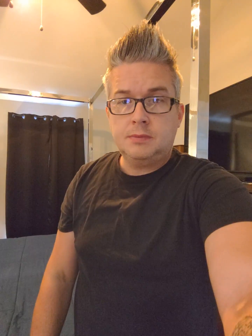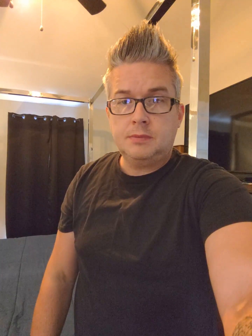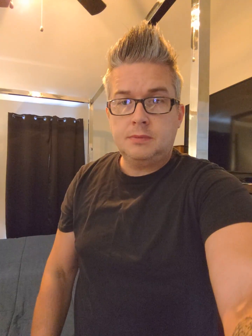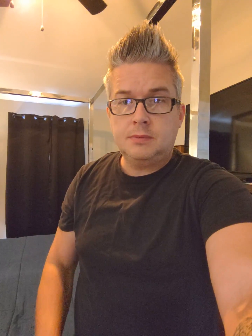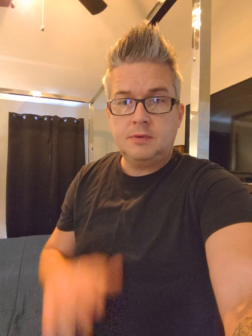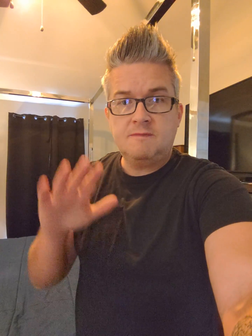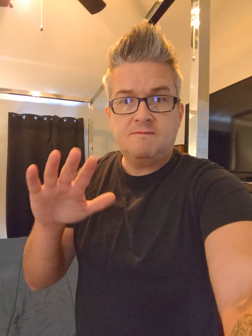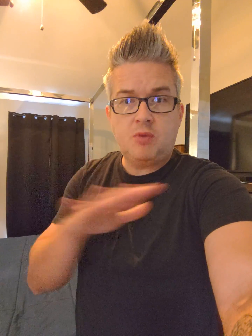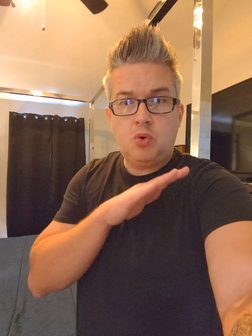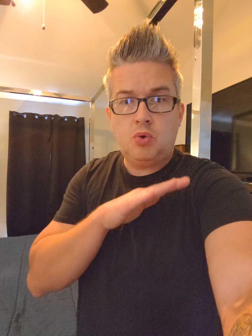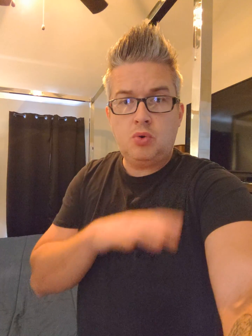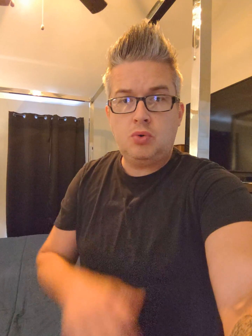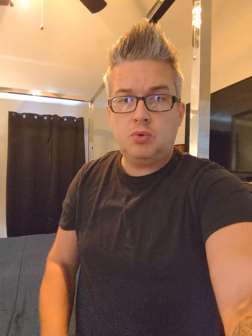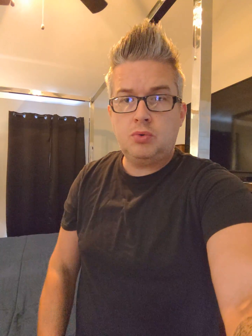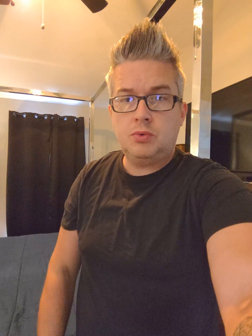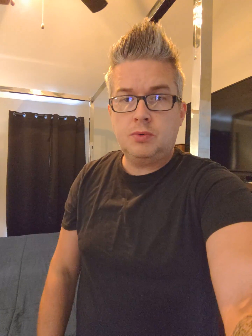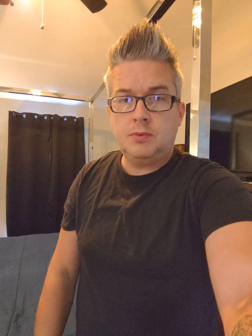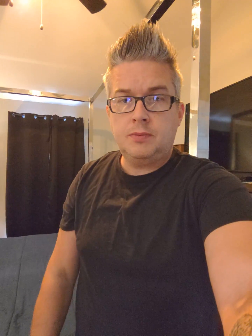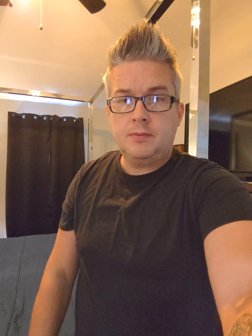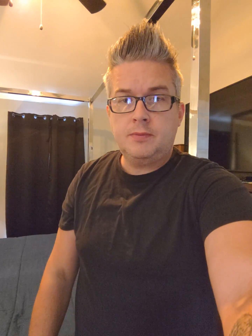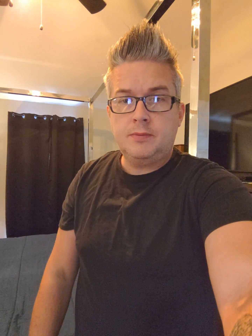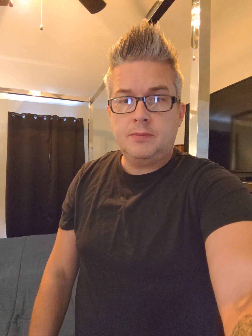full